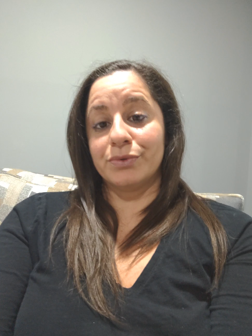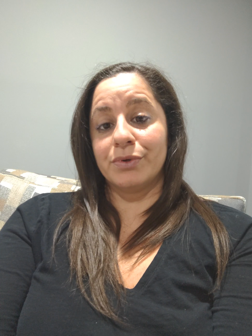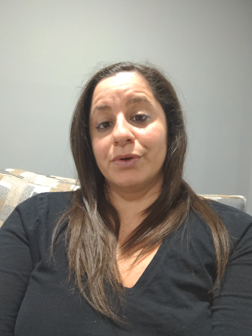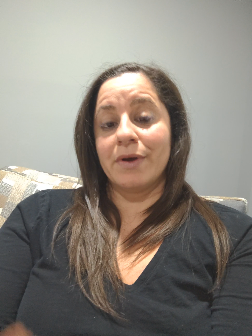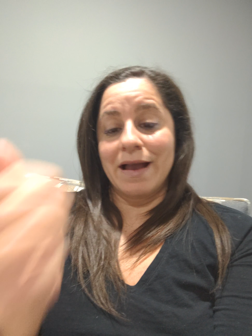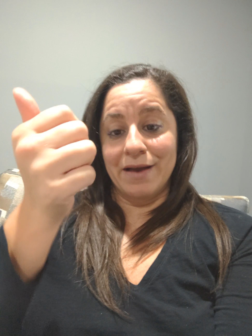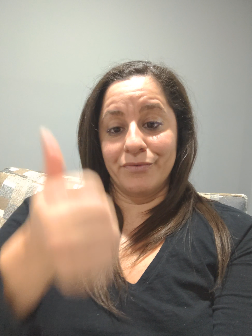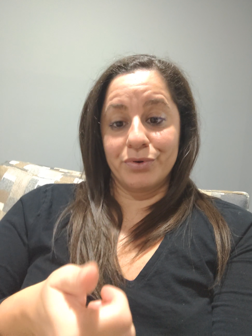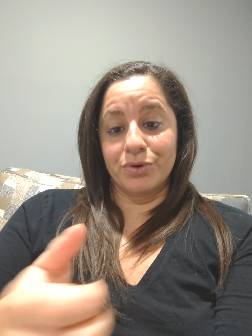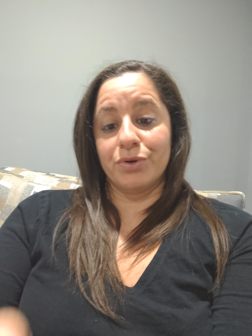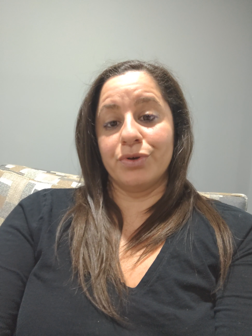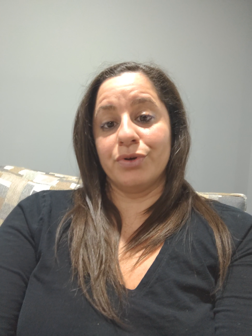every